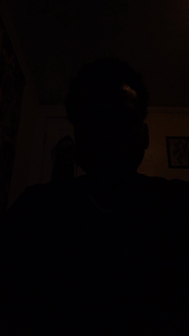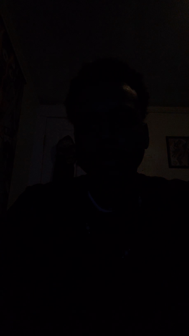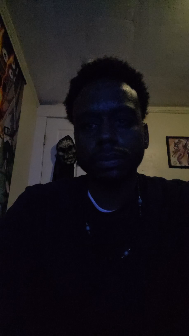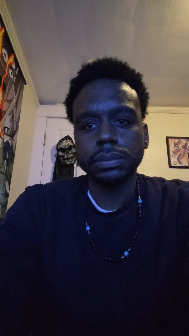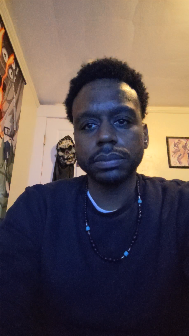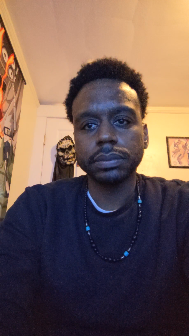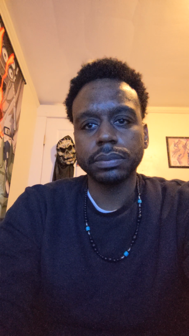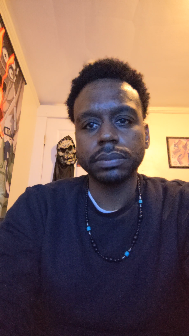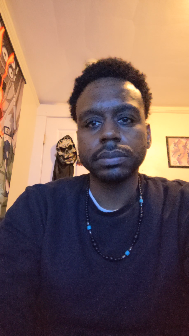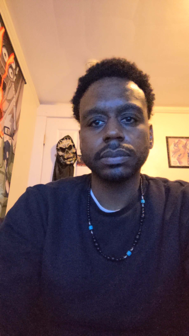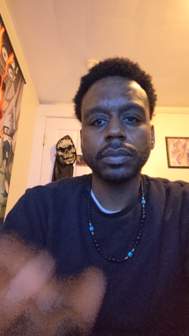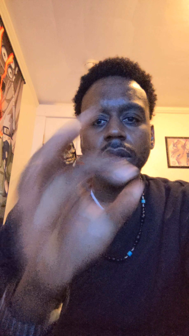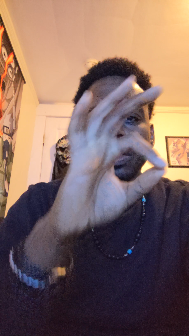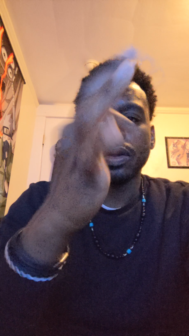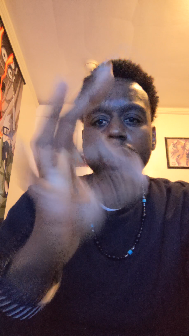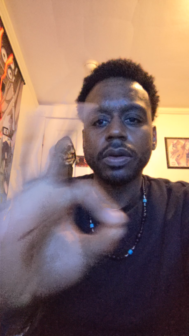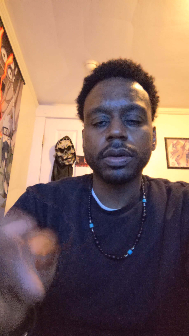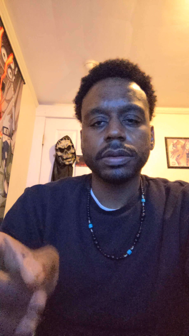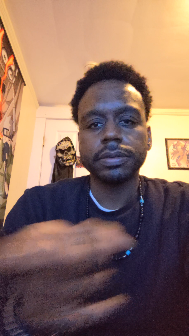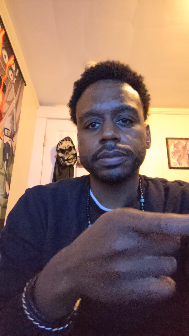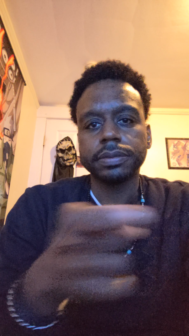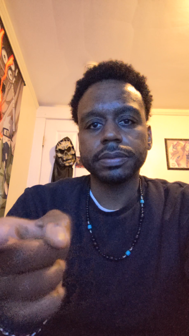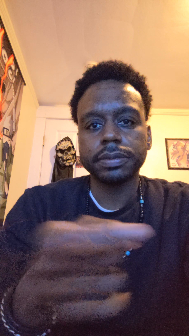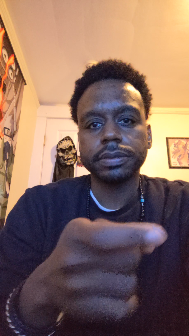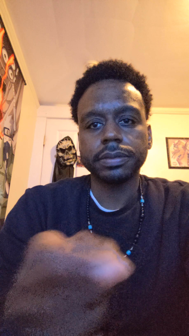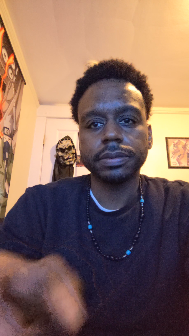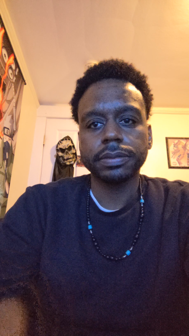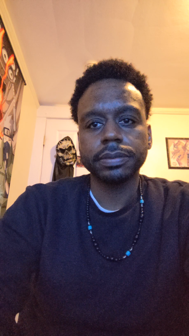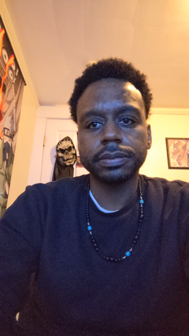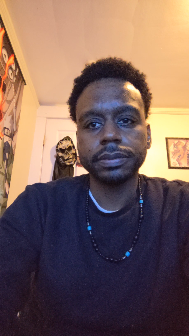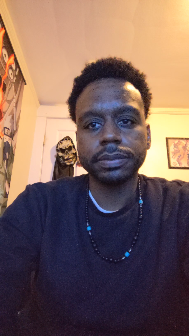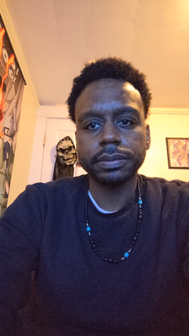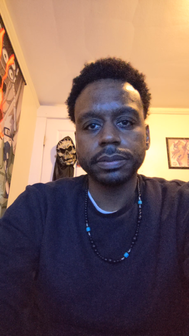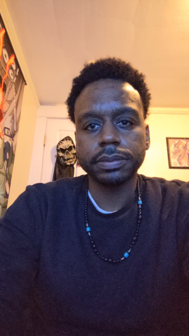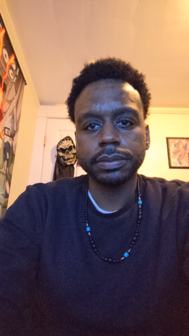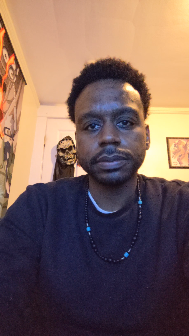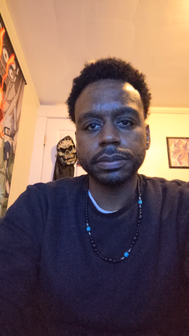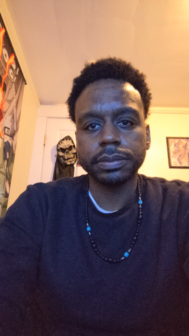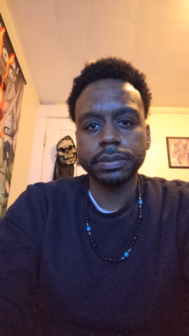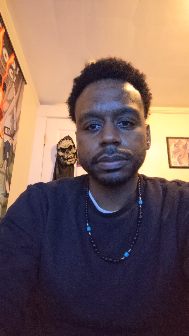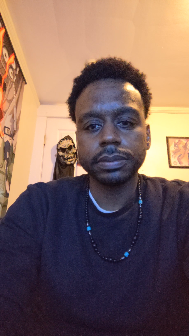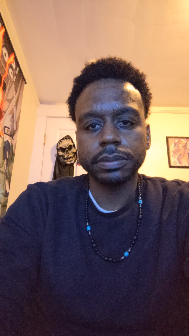hose